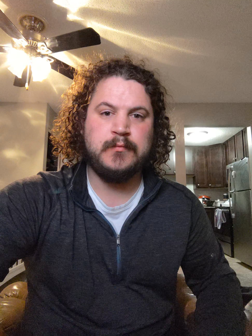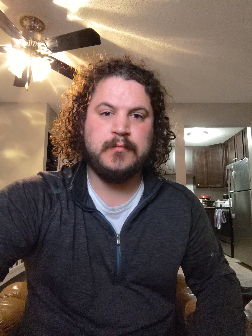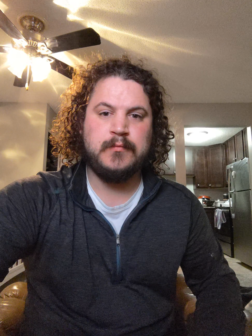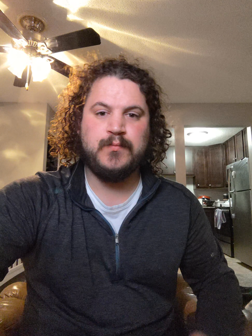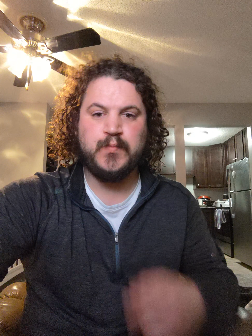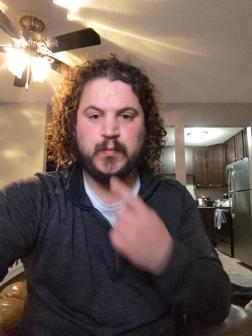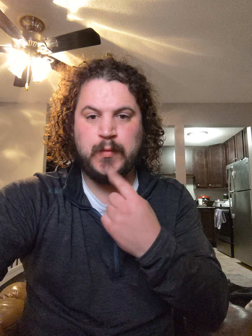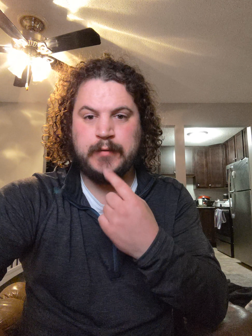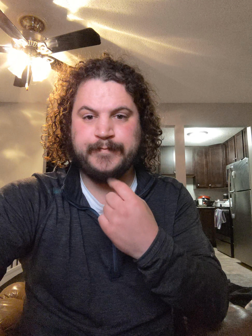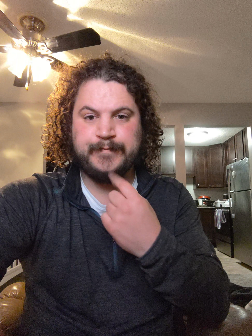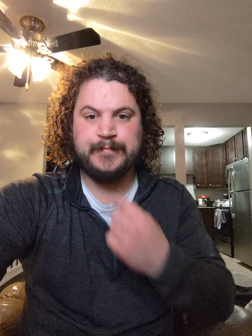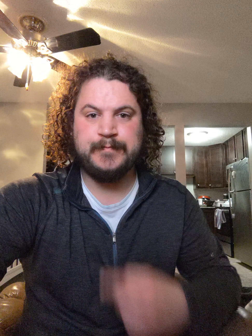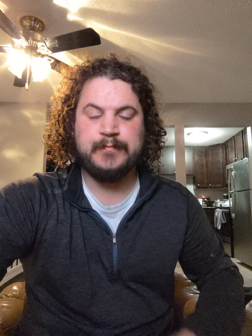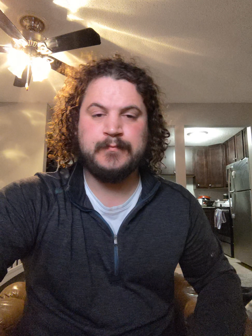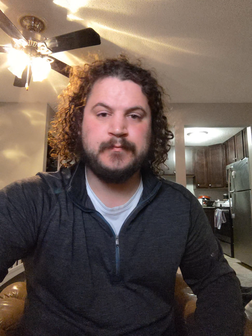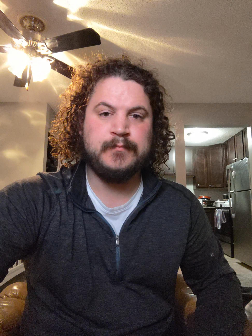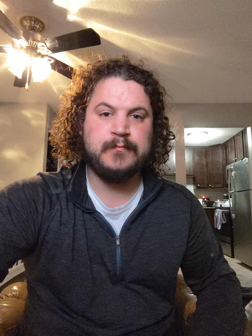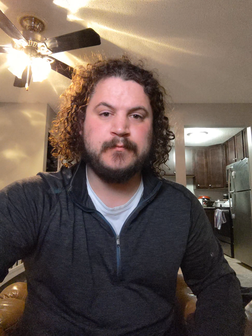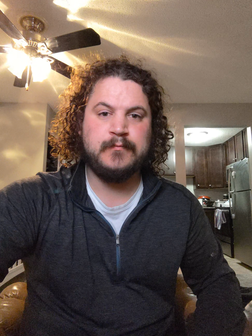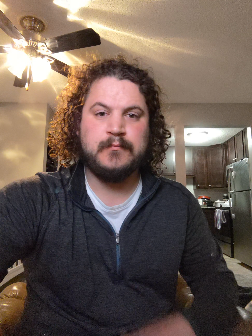red